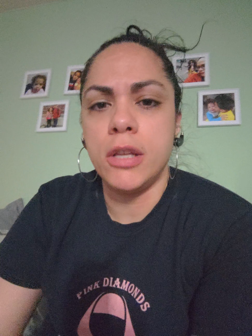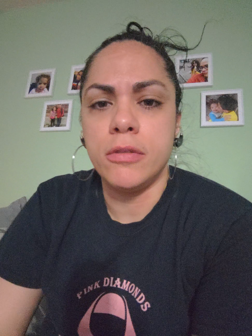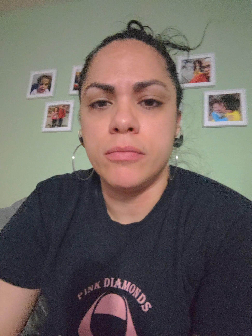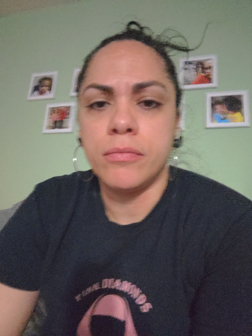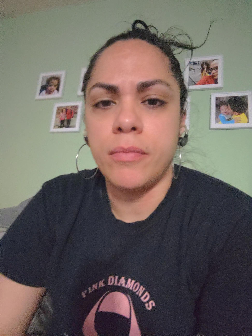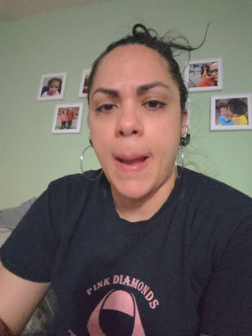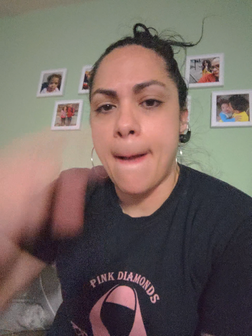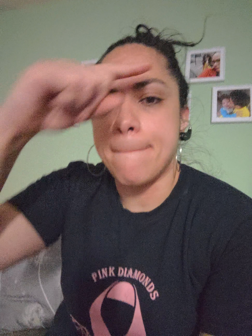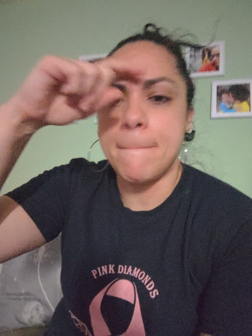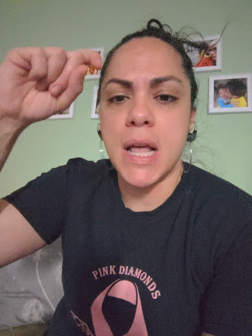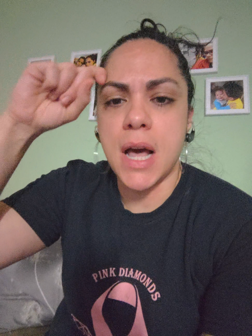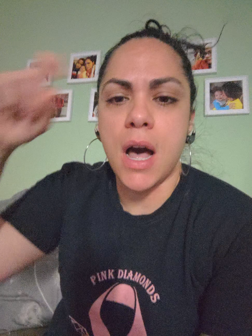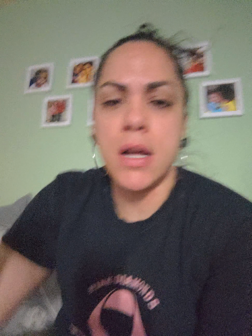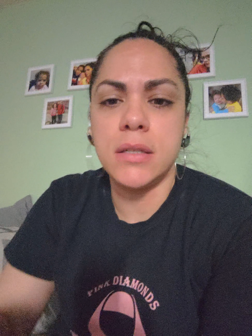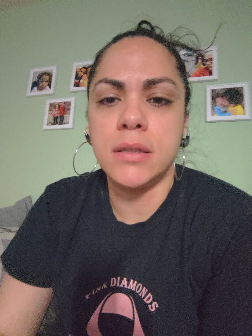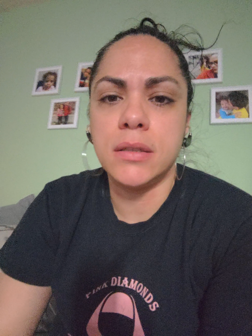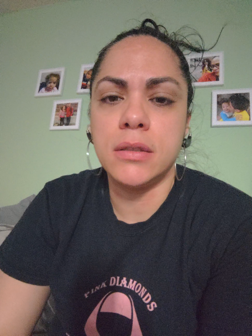because